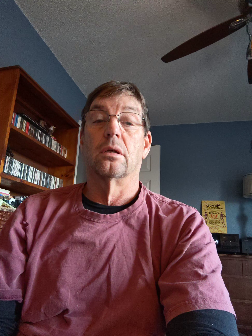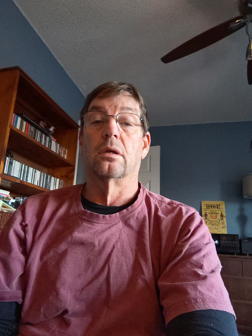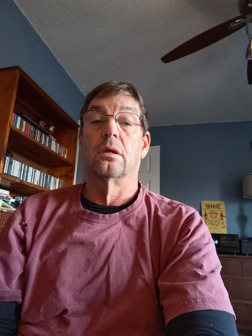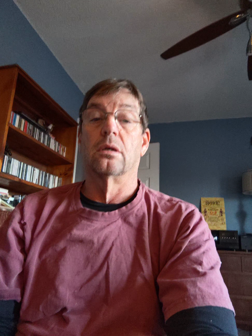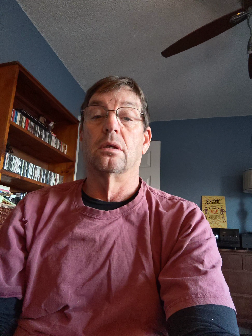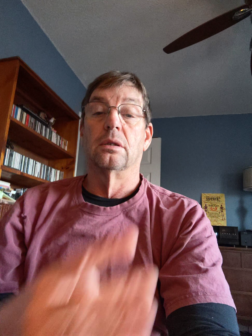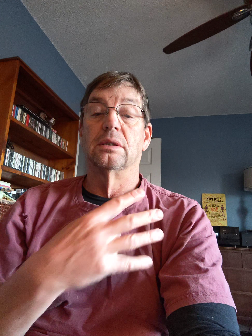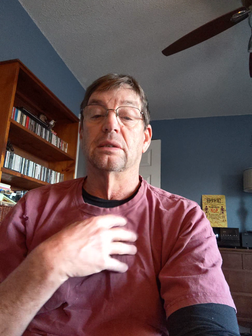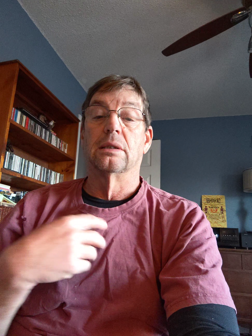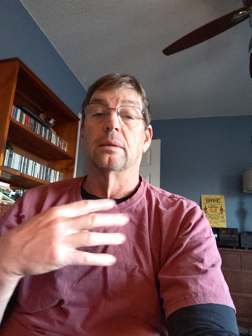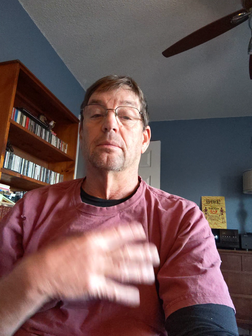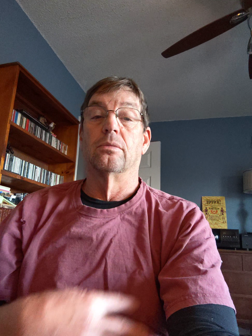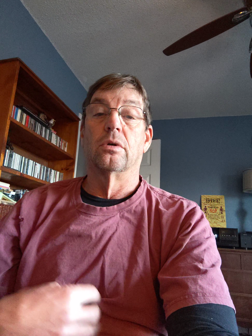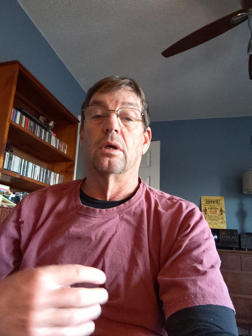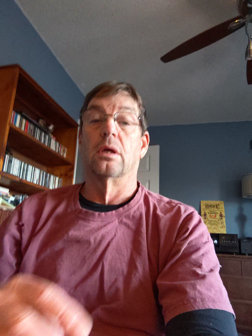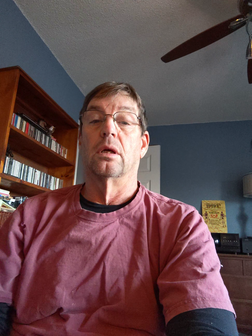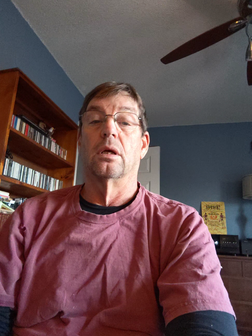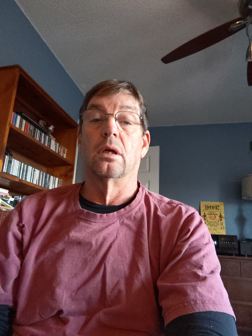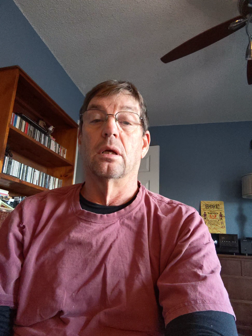zebra